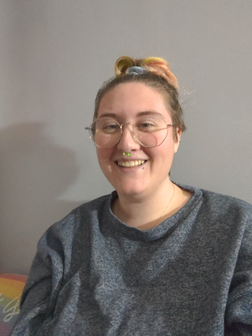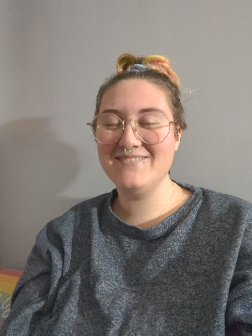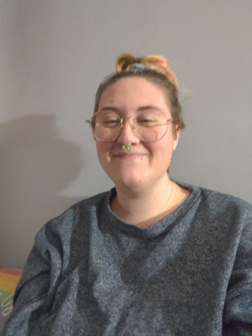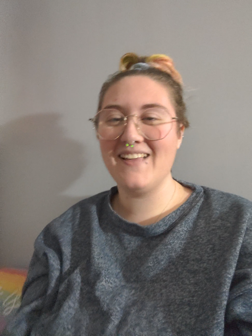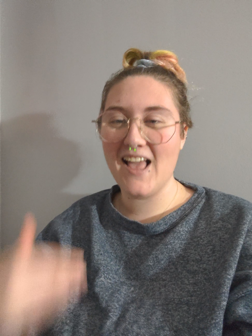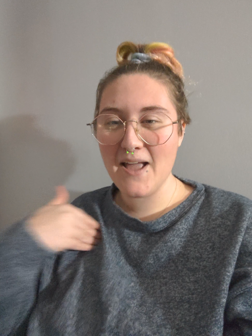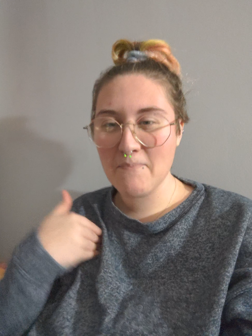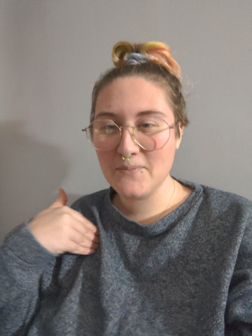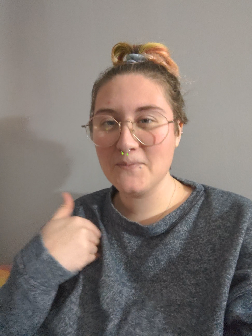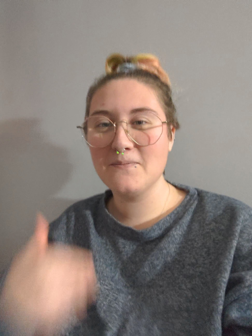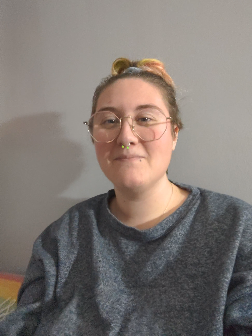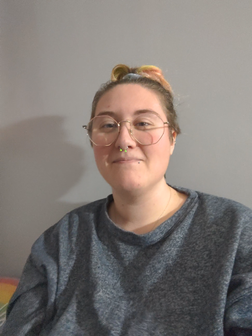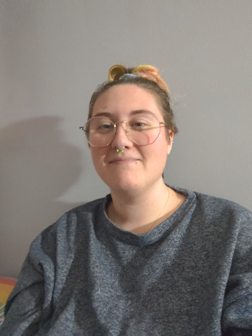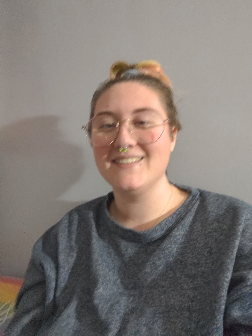animal